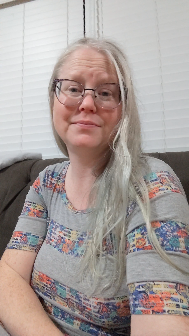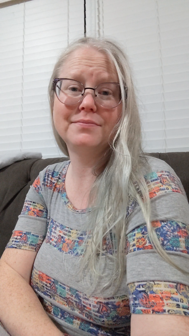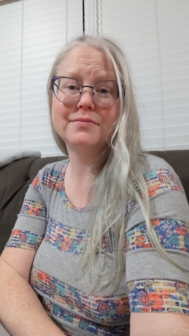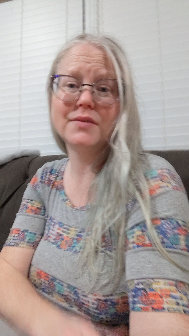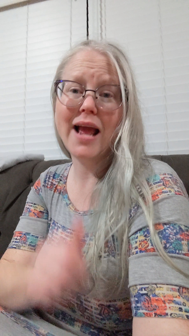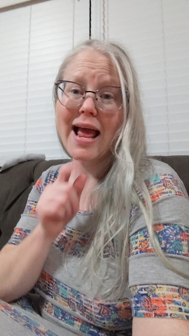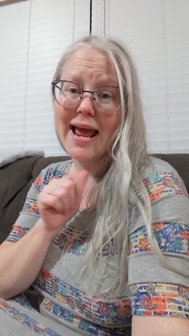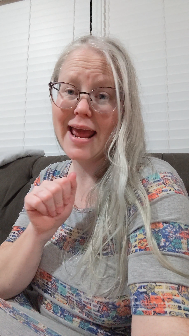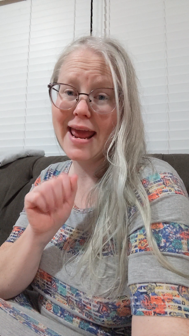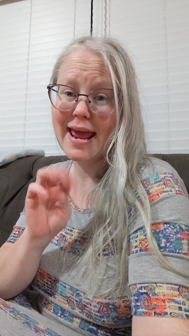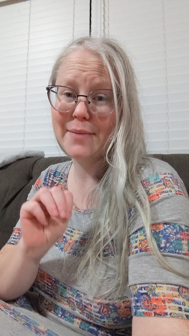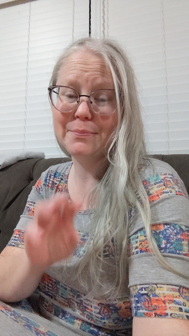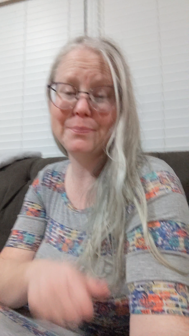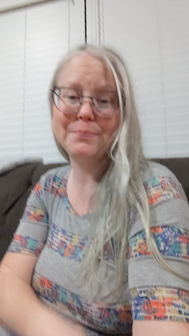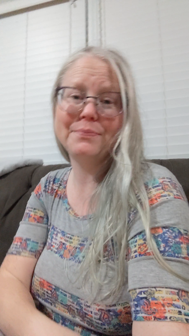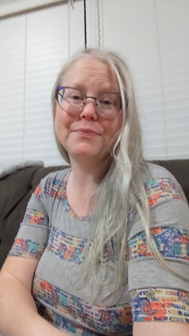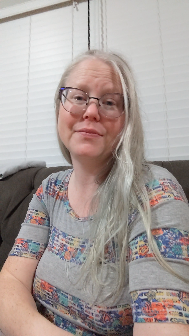am